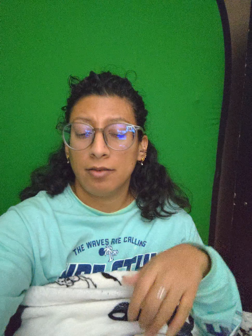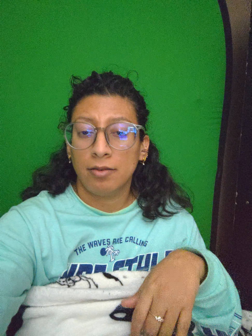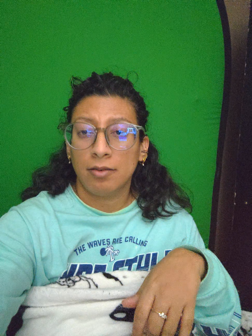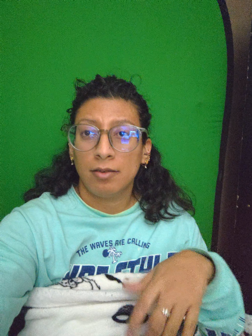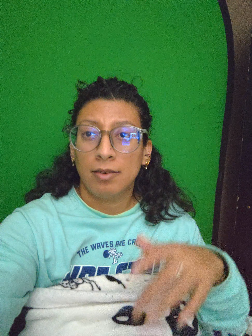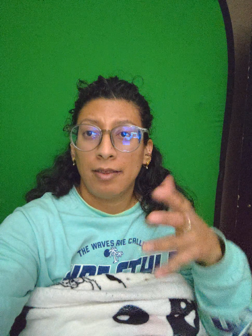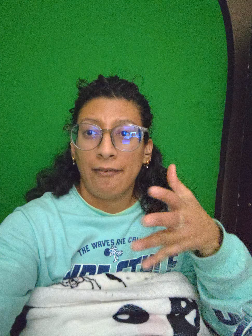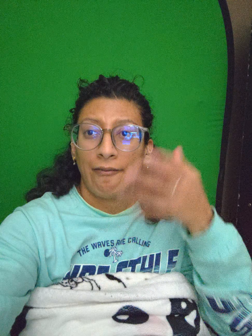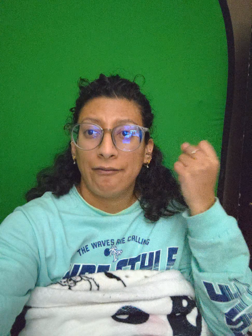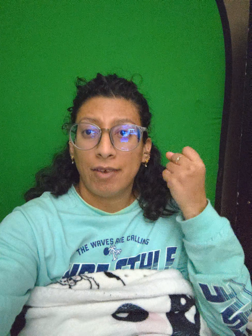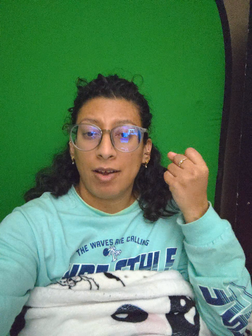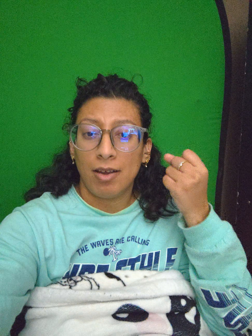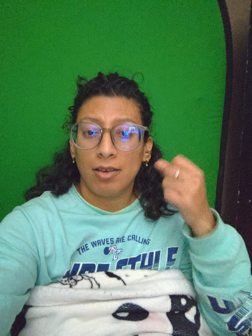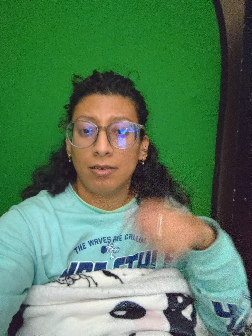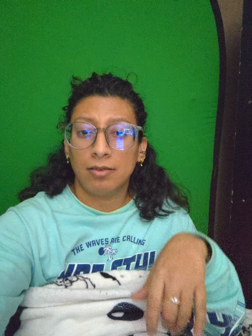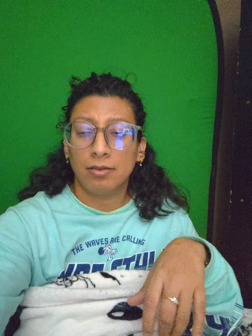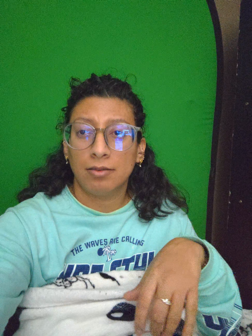fast